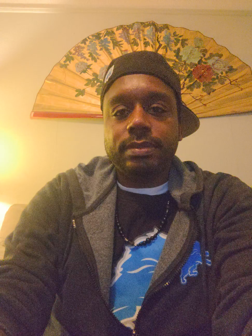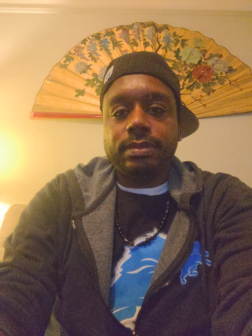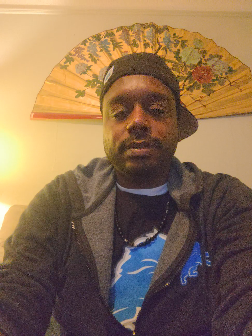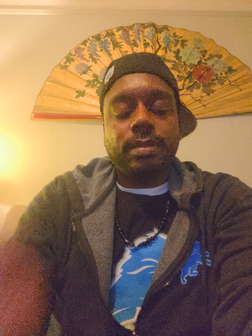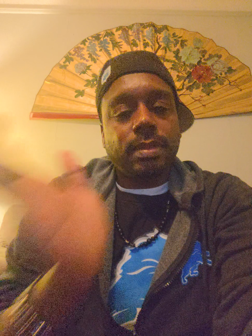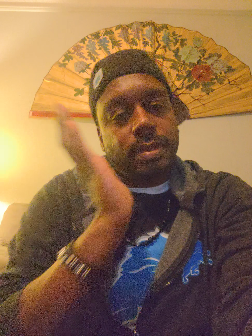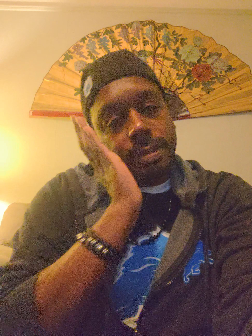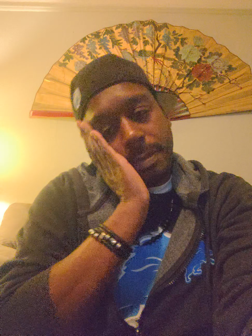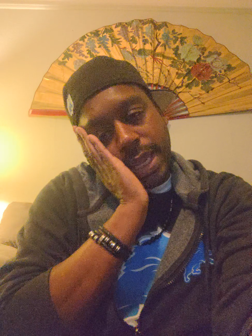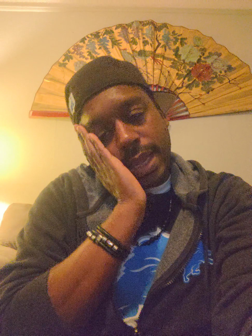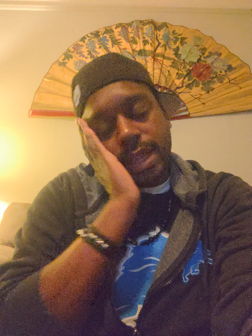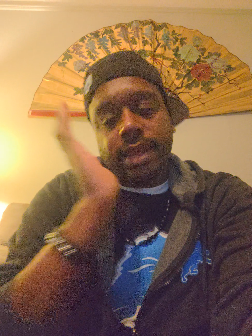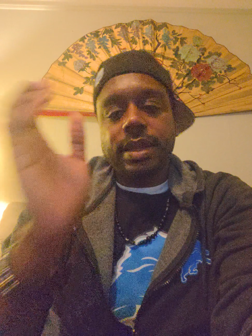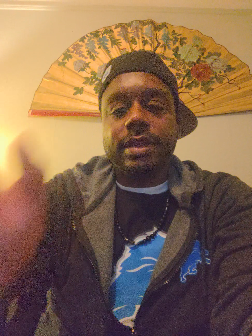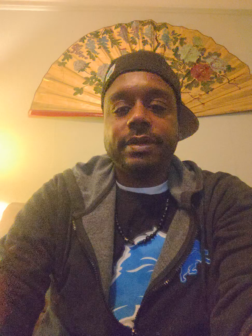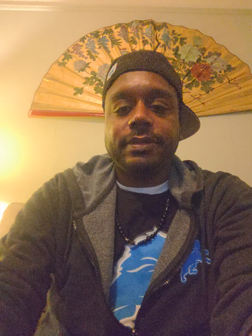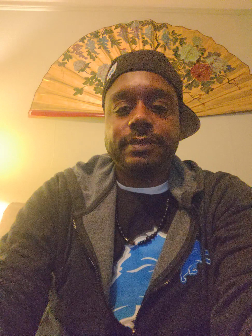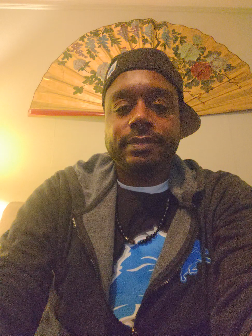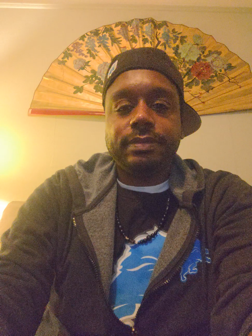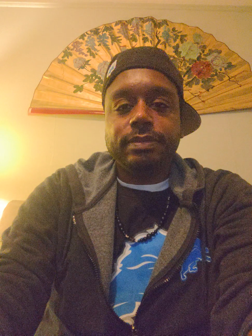bed